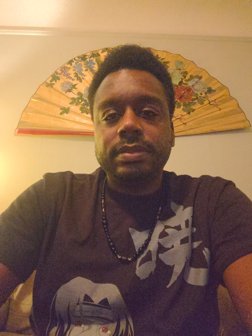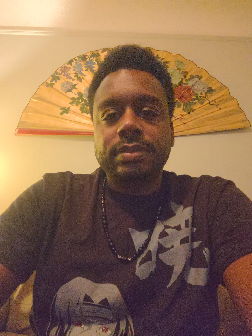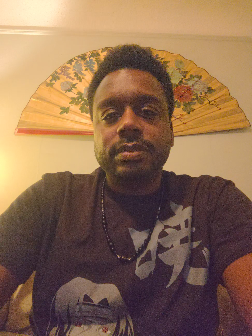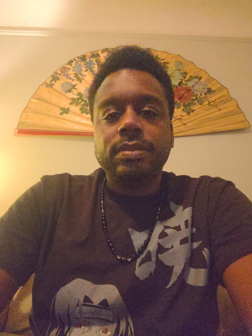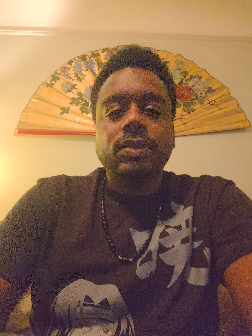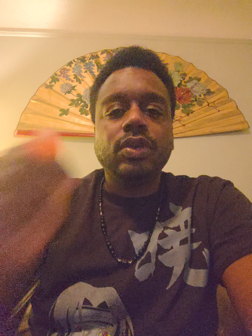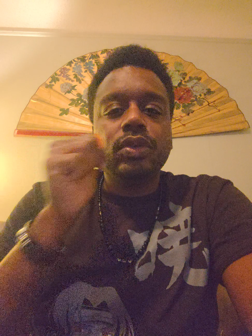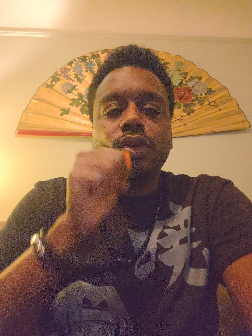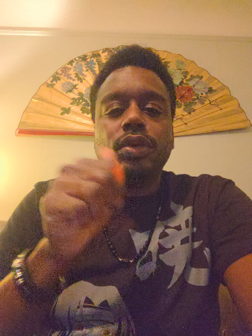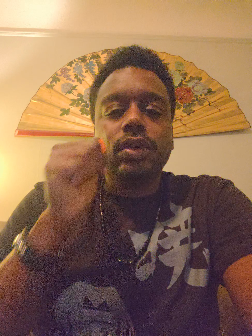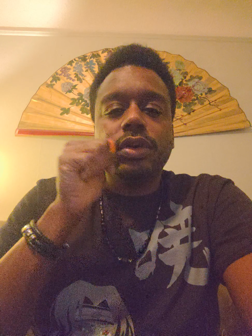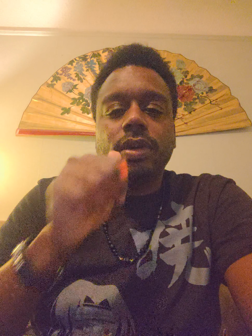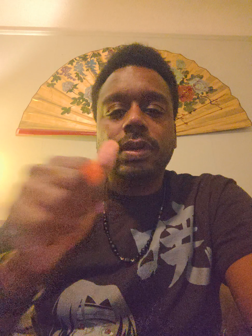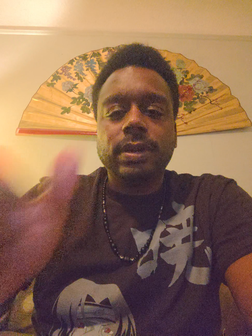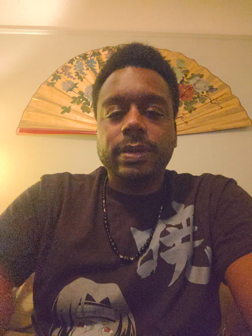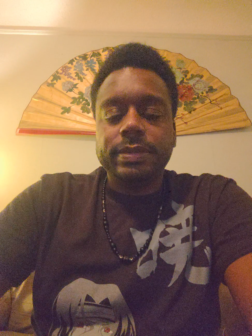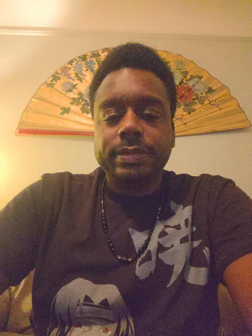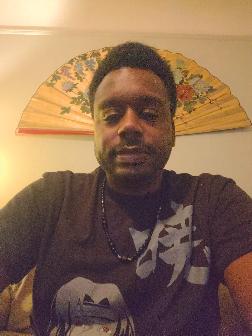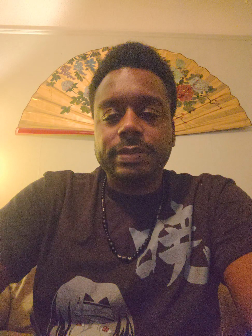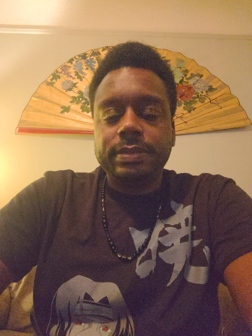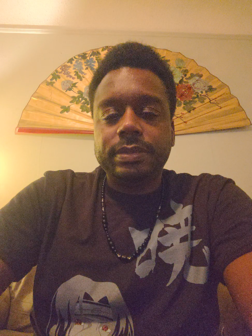girl